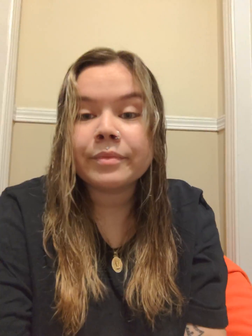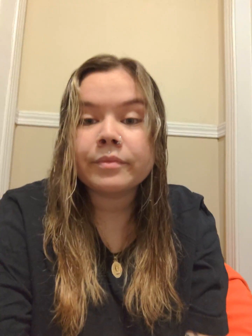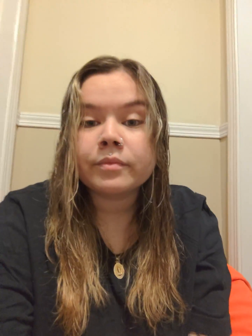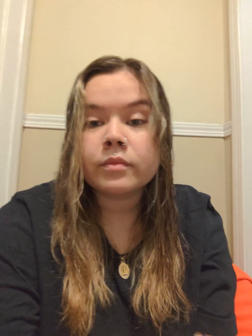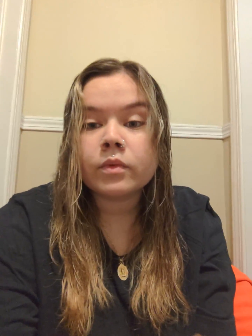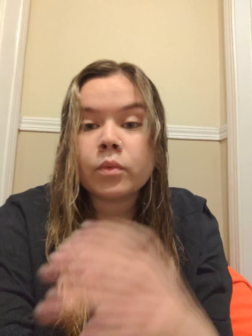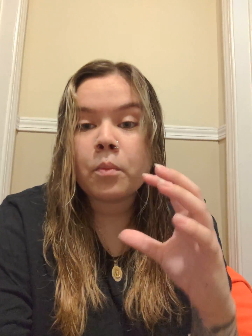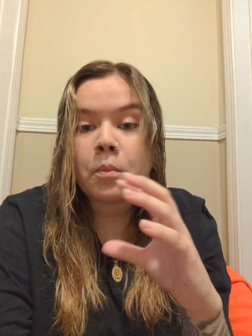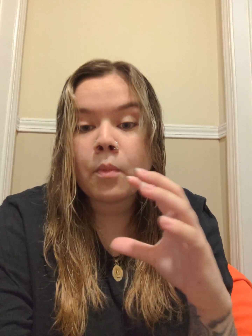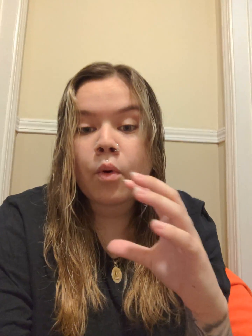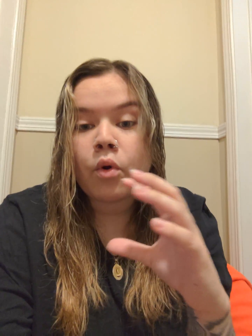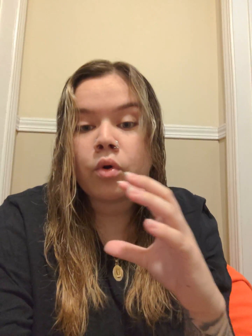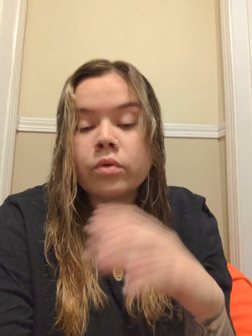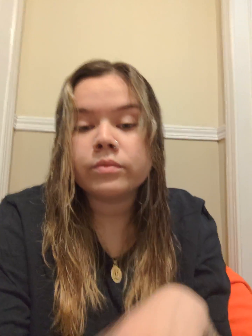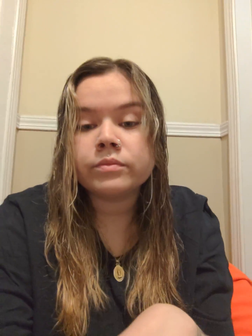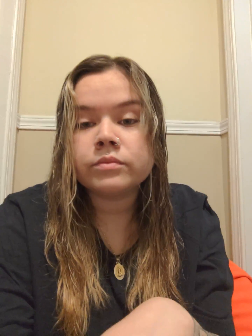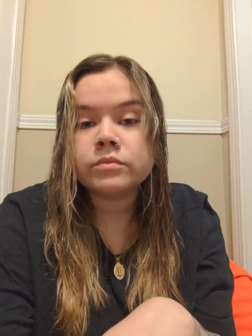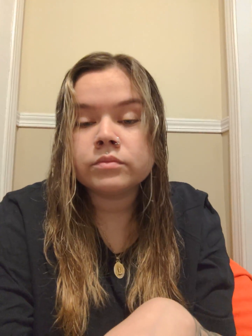ball